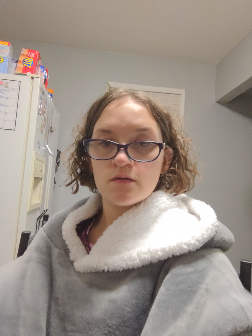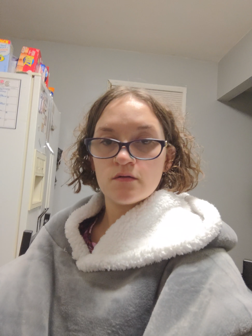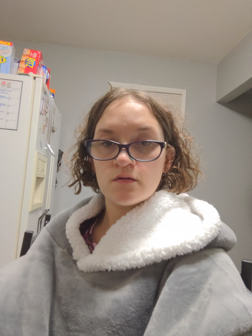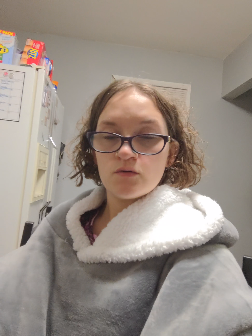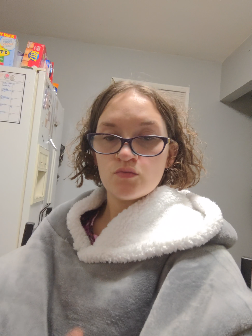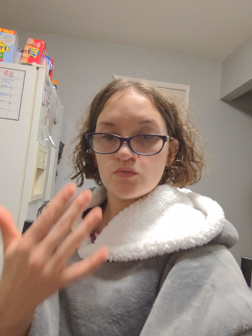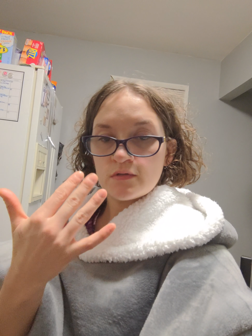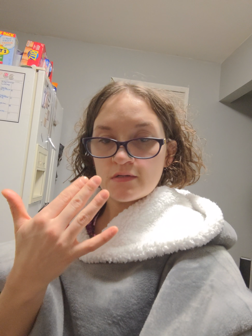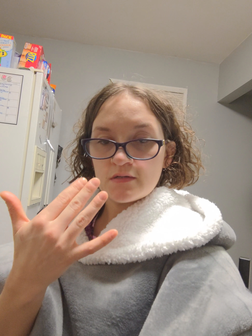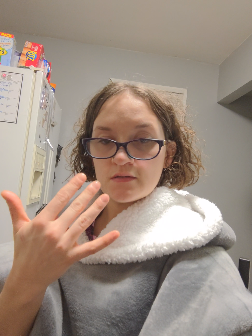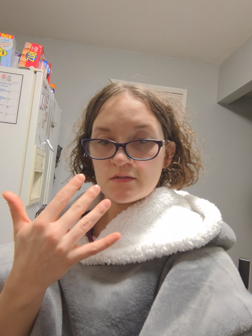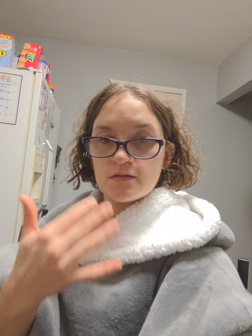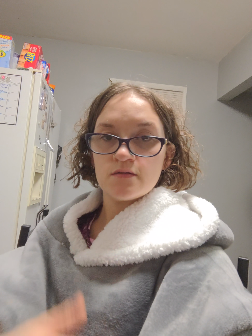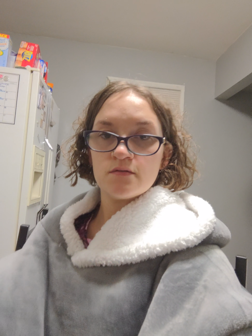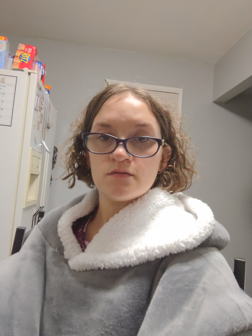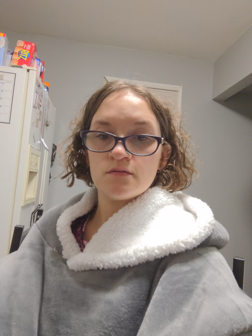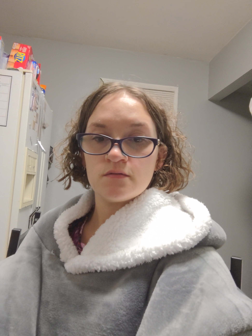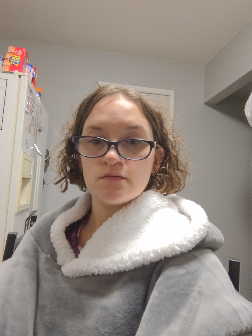wait